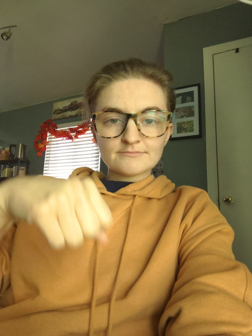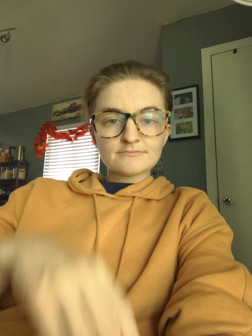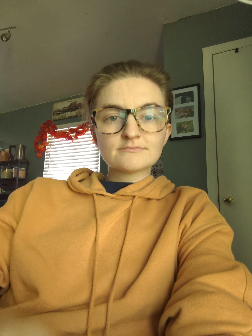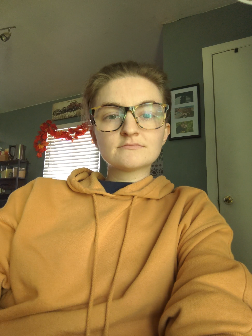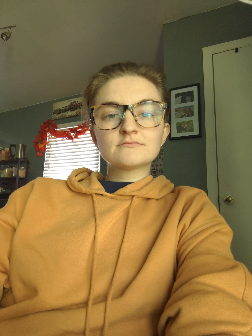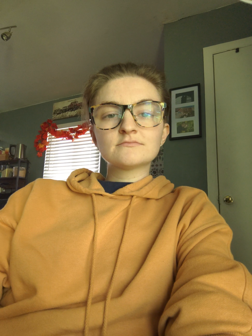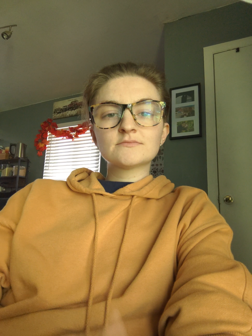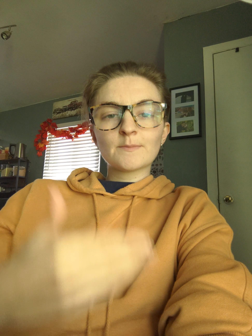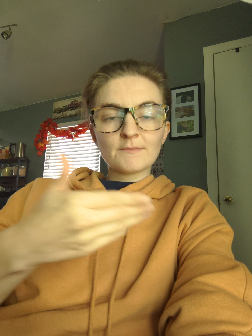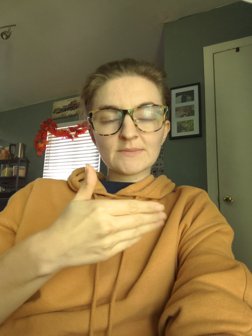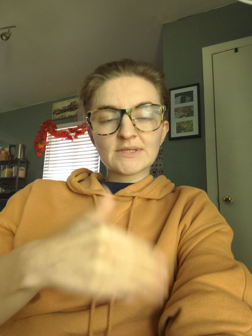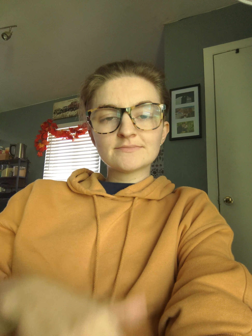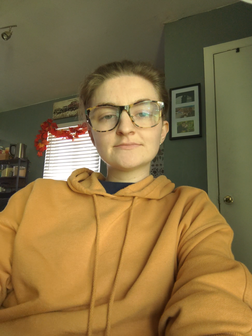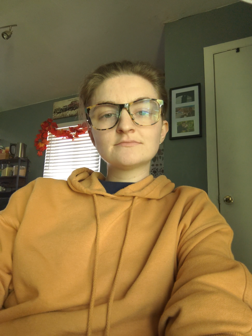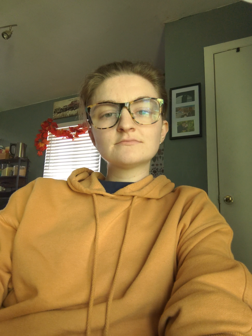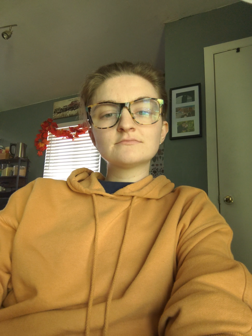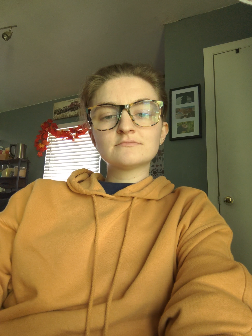baby